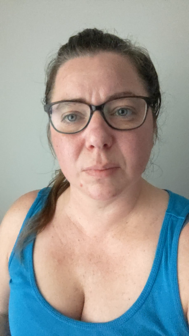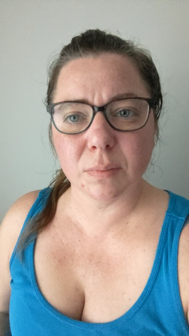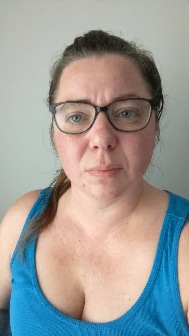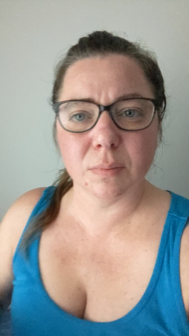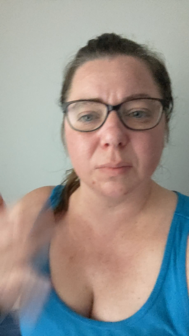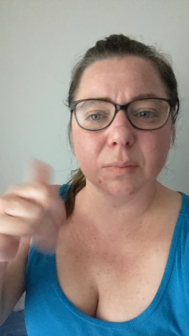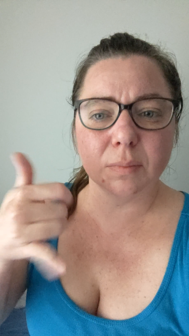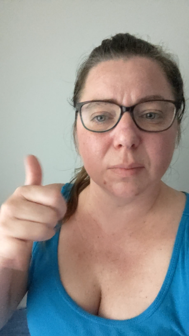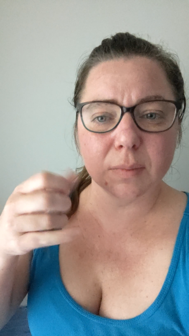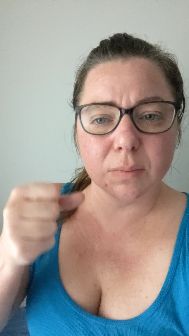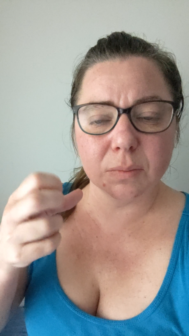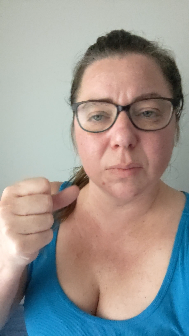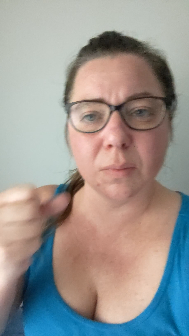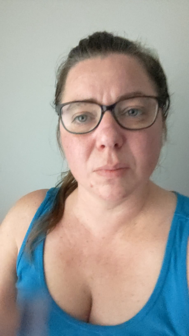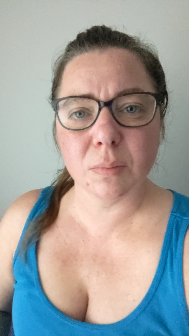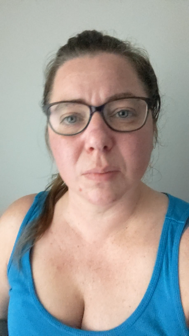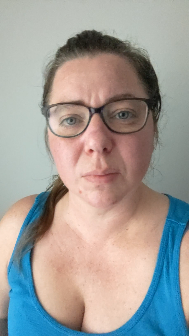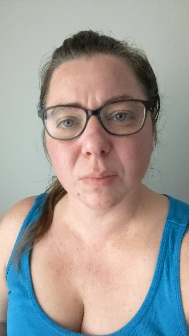play dough